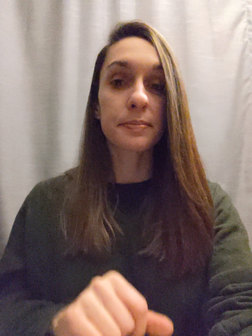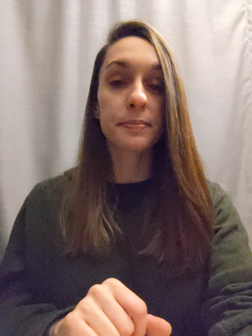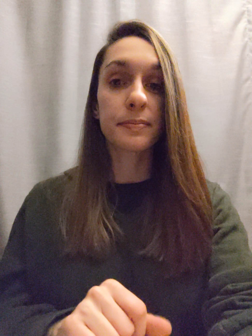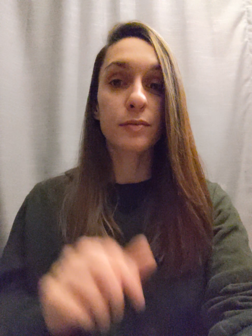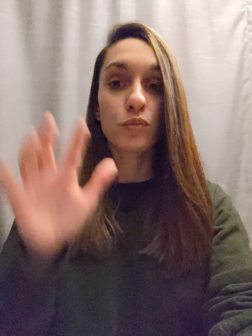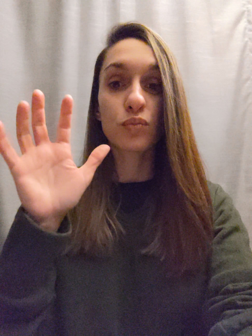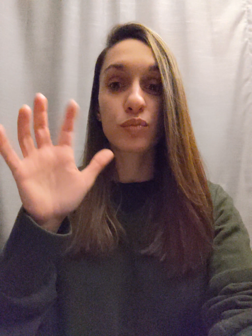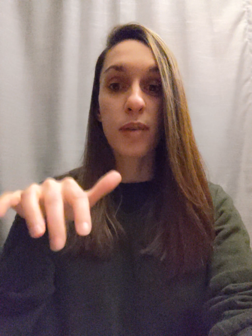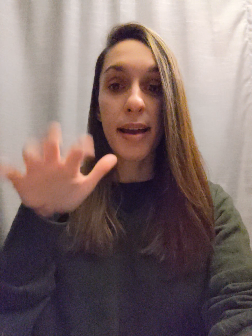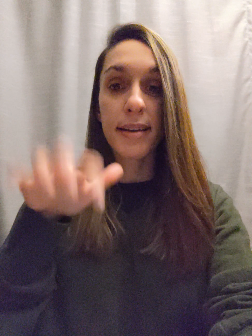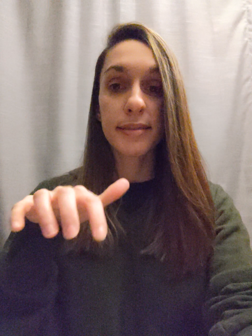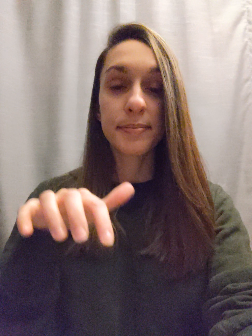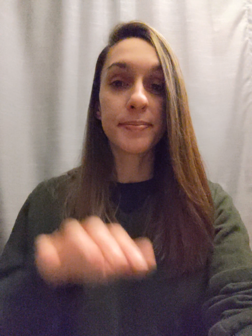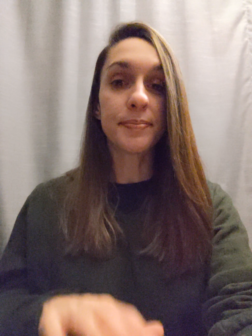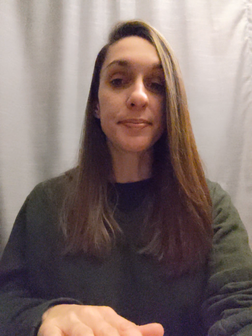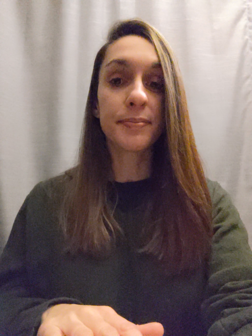rain